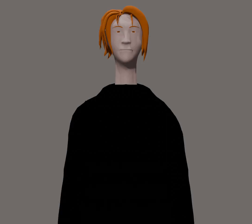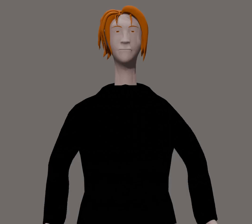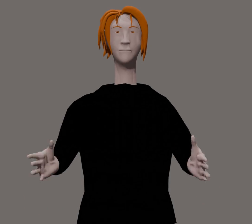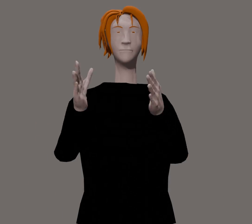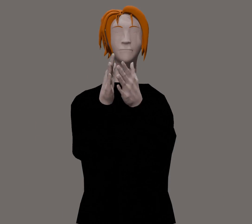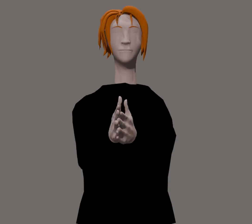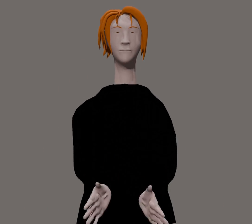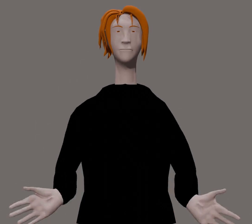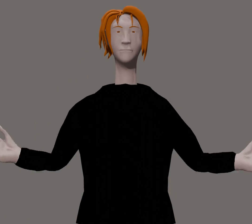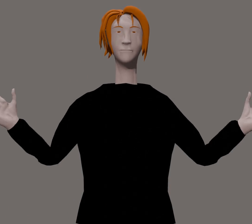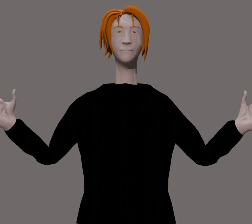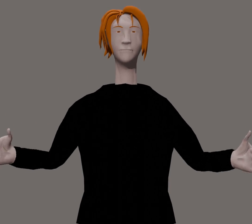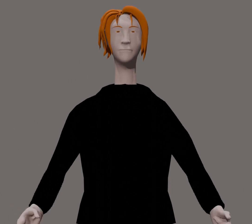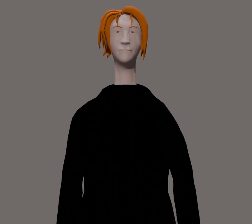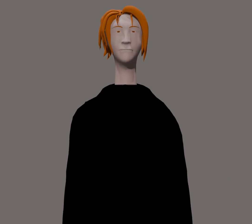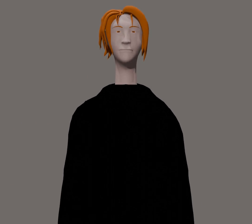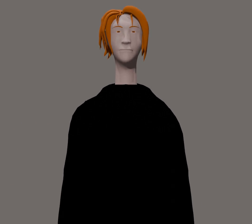Broad